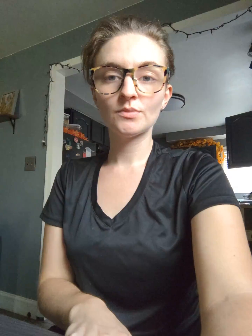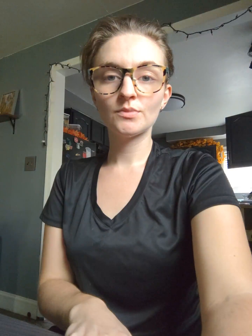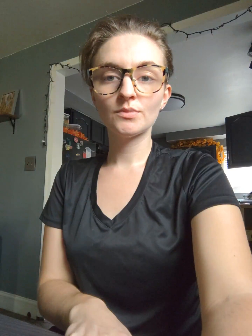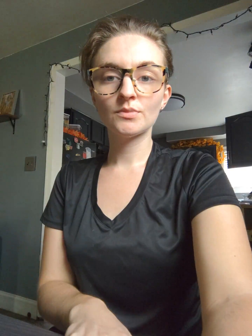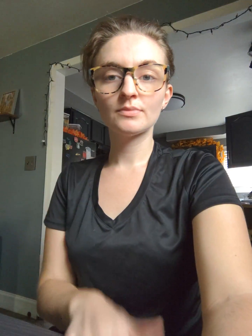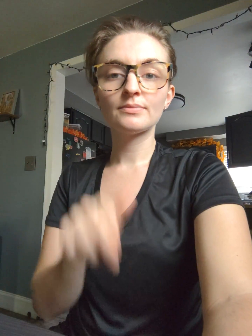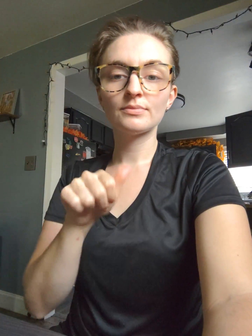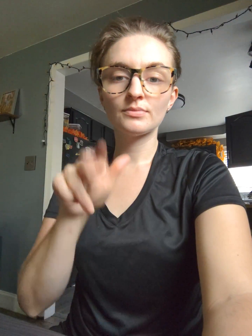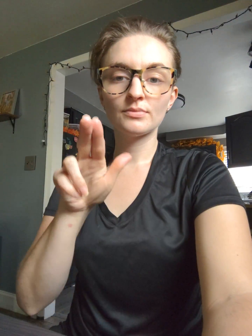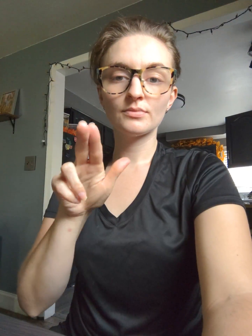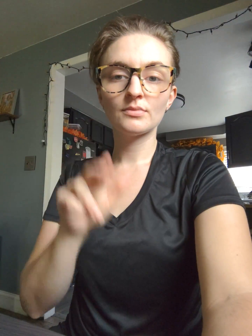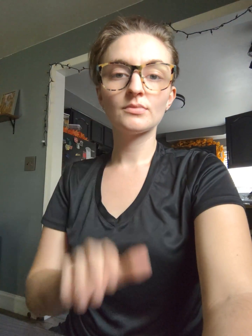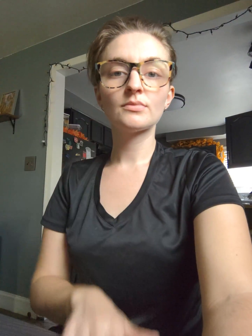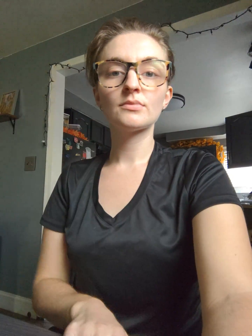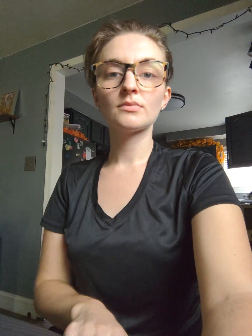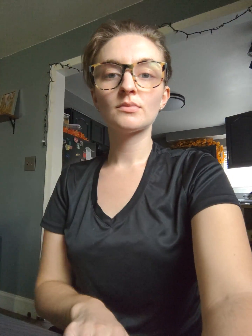lick